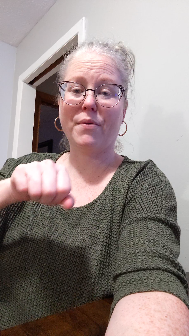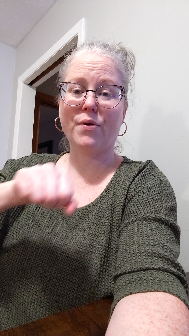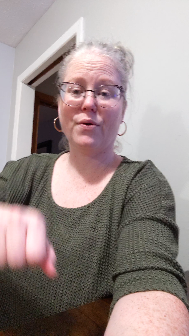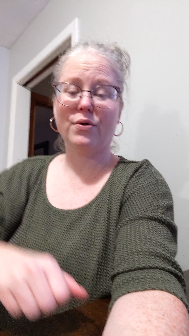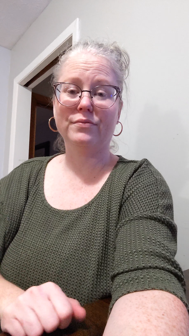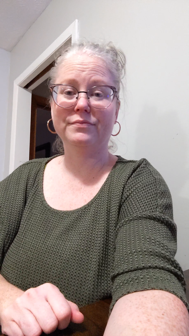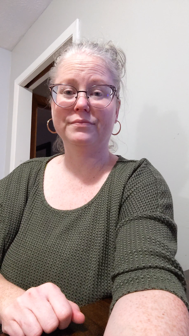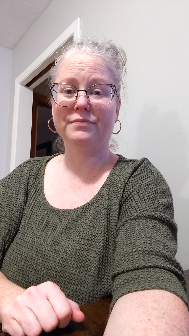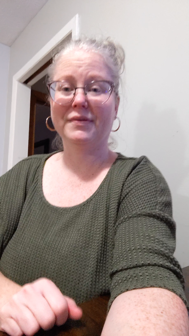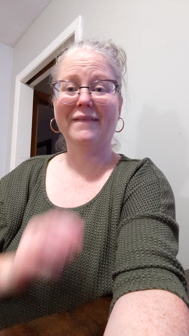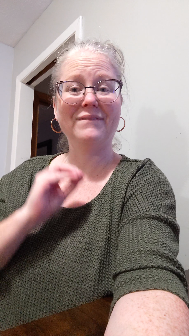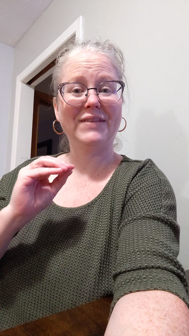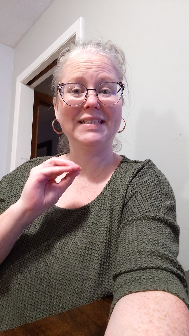fix